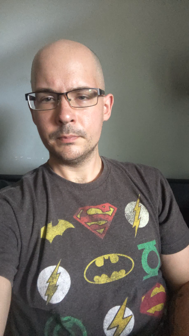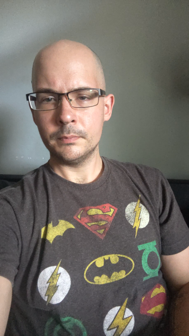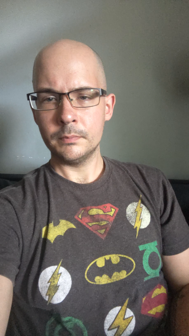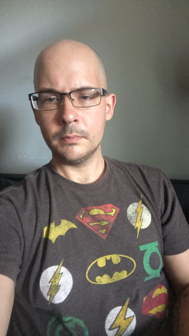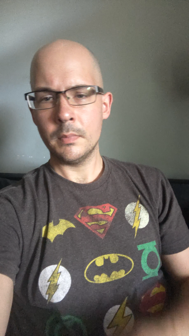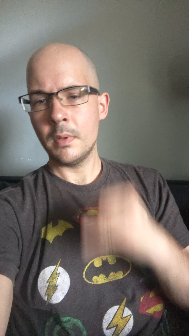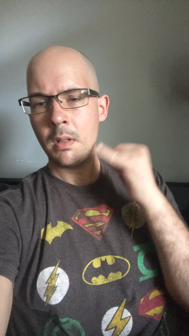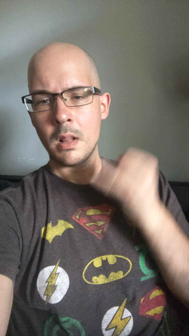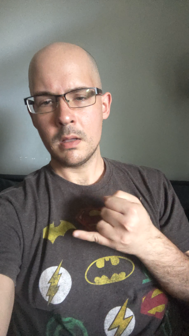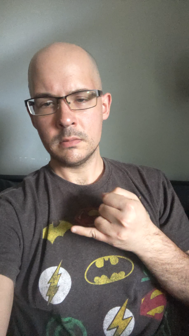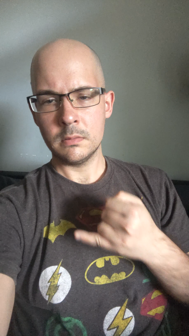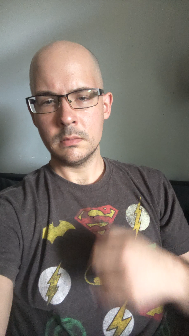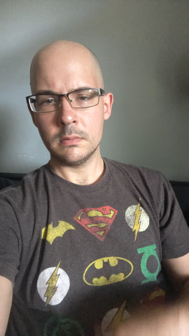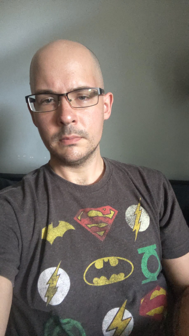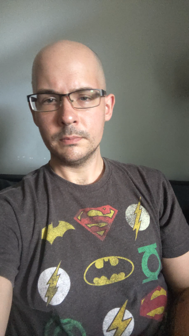last